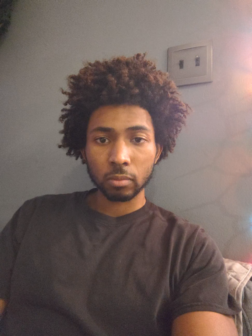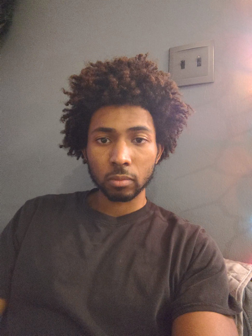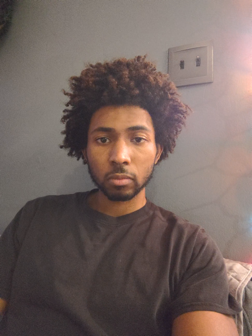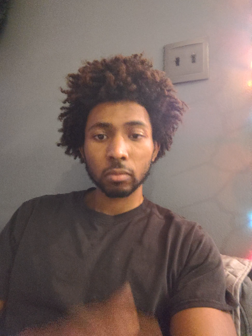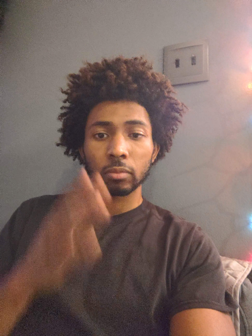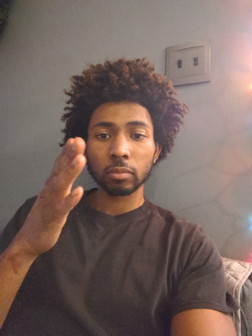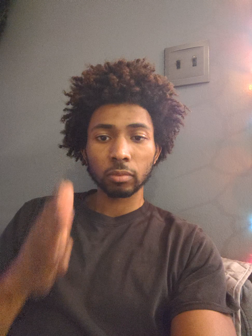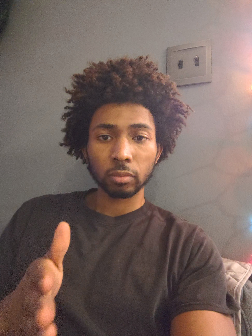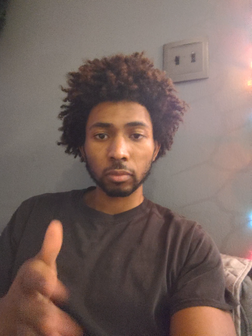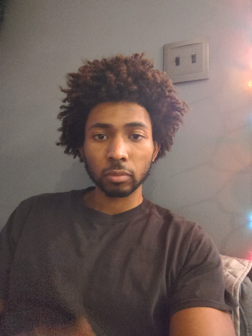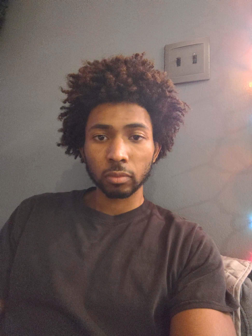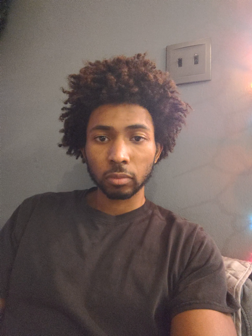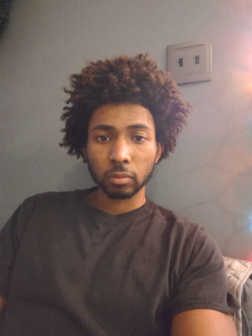person